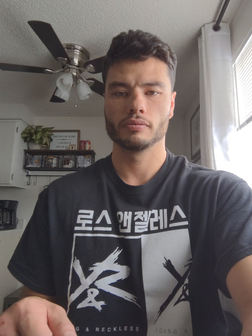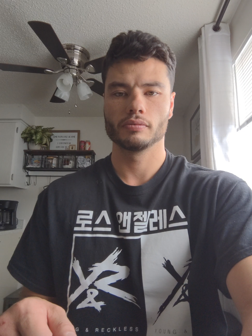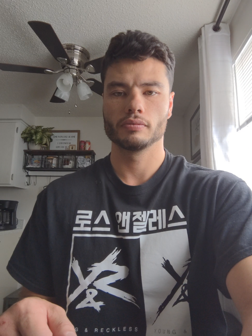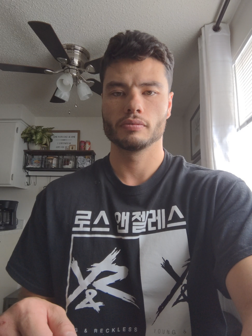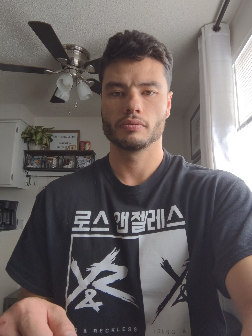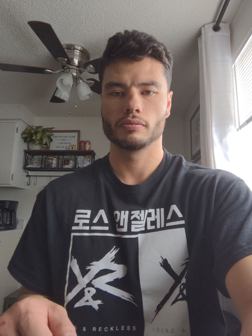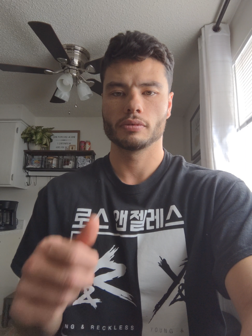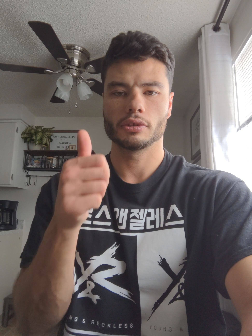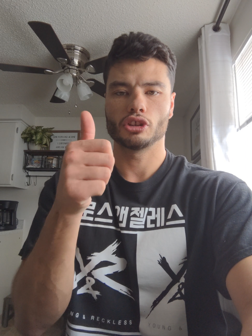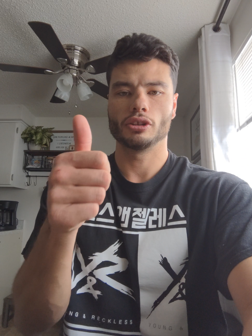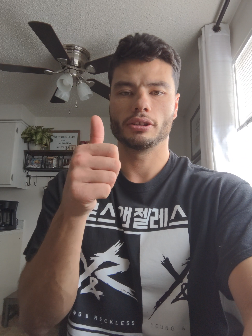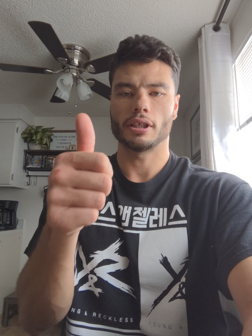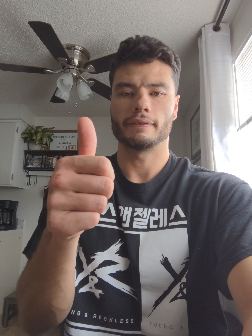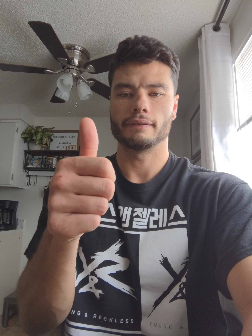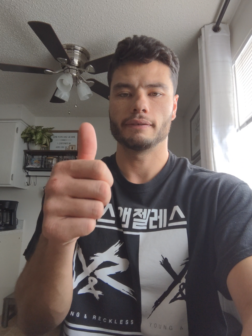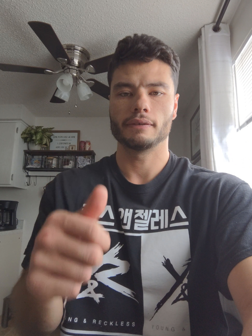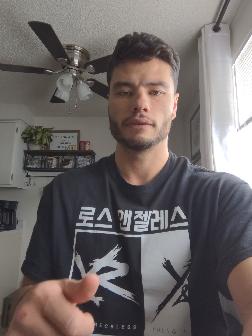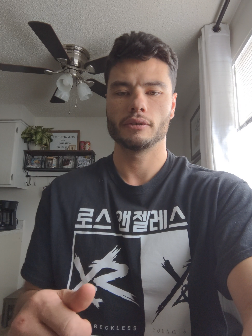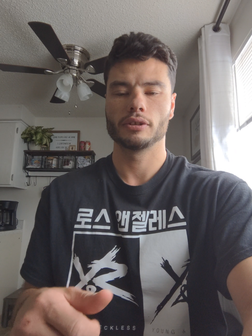yourself